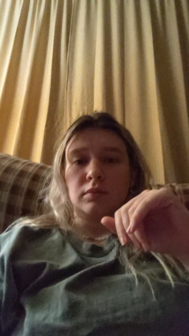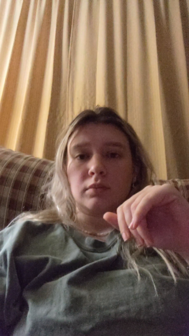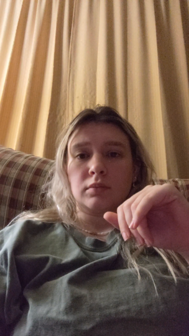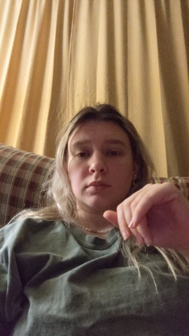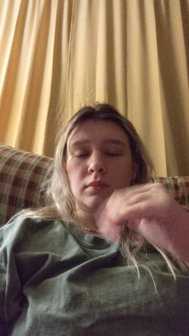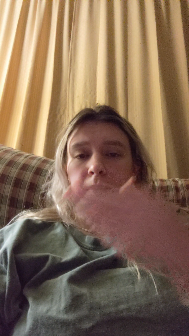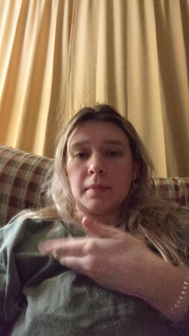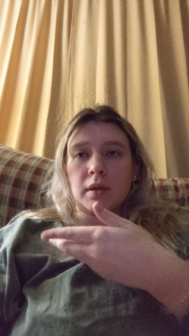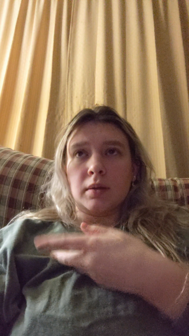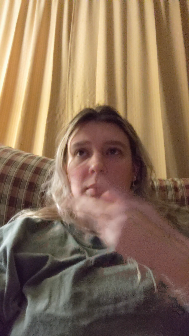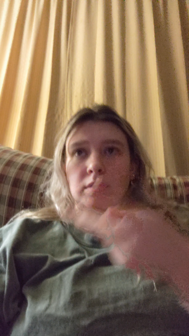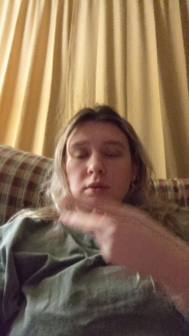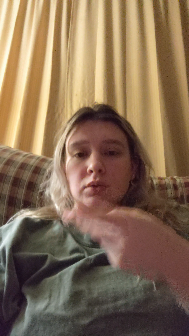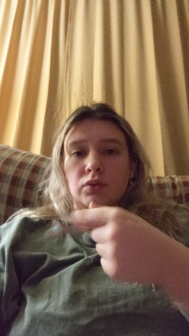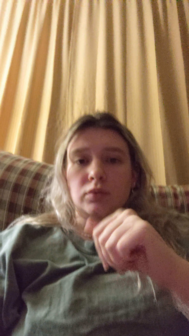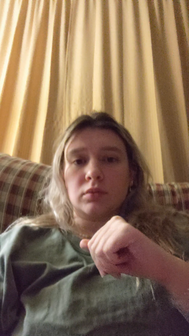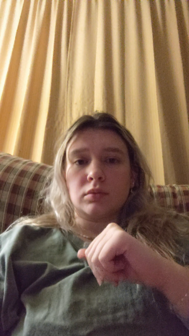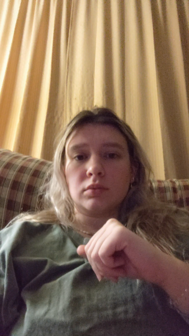babysitter